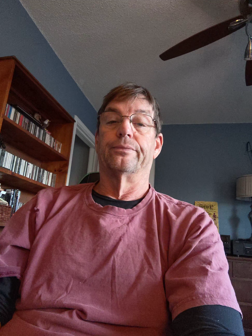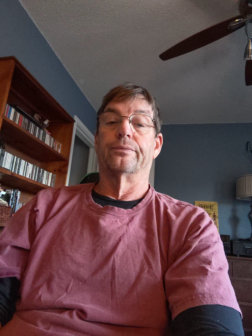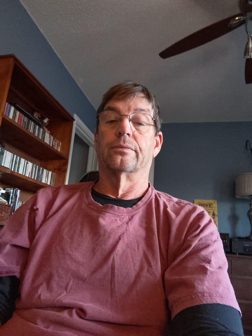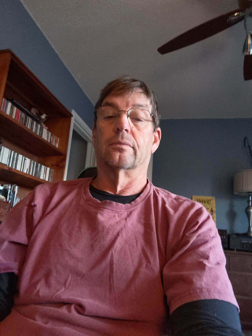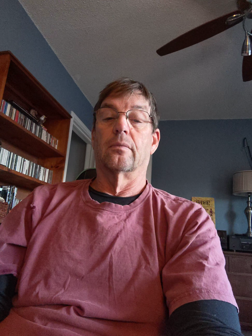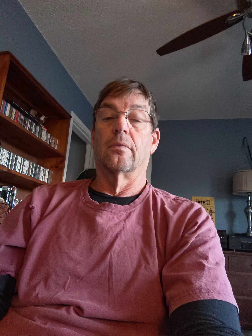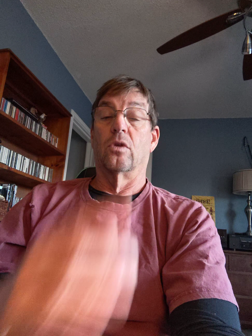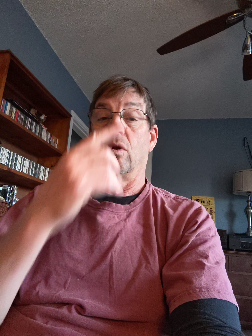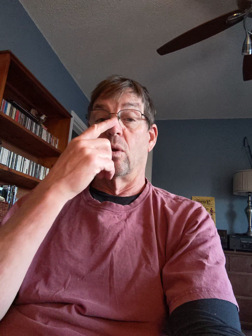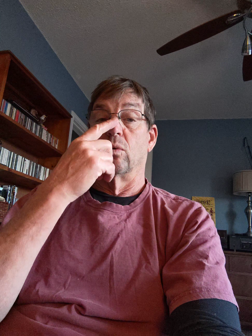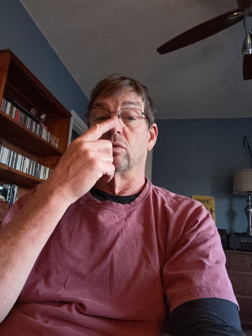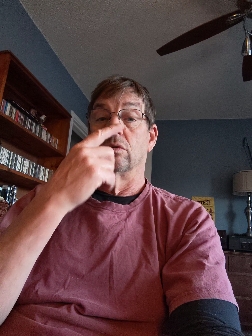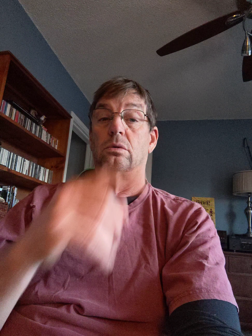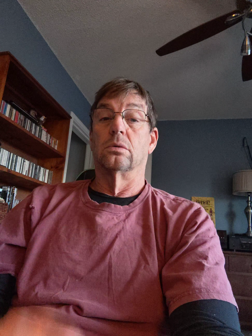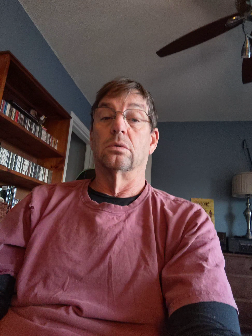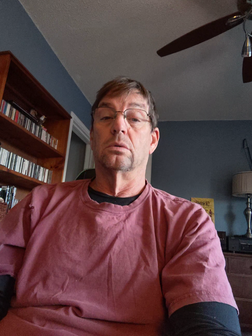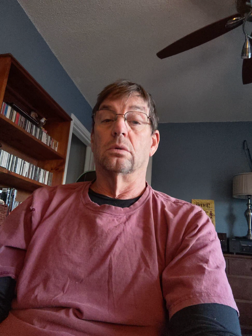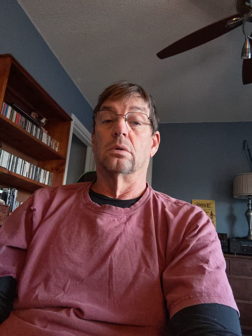nose